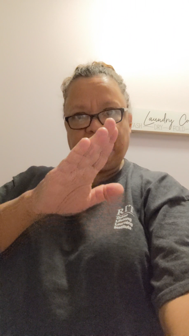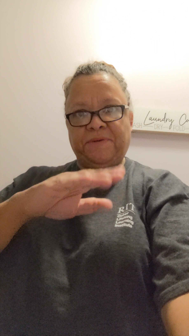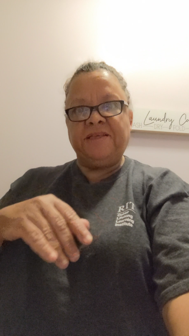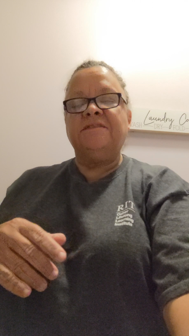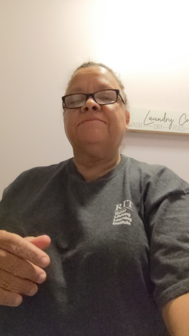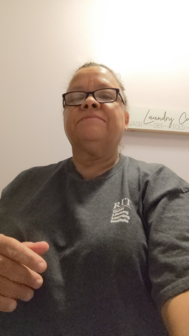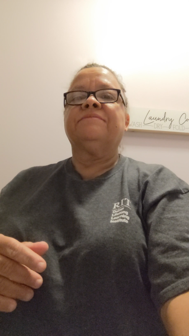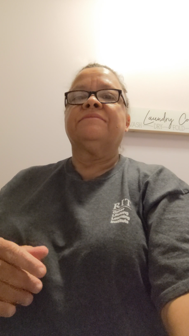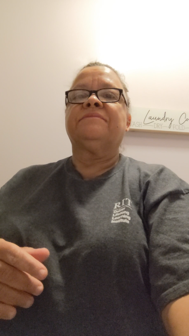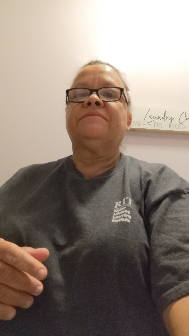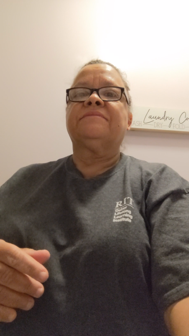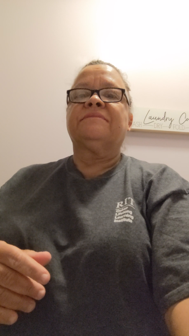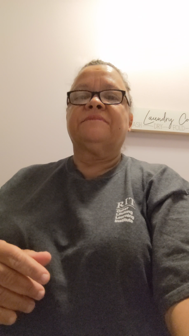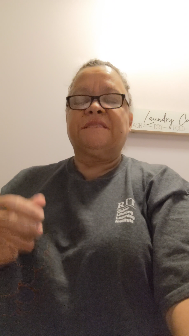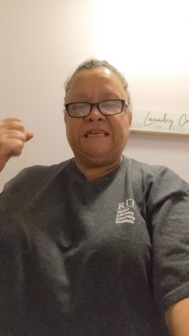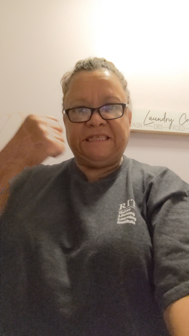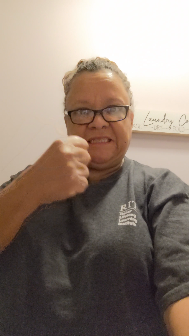hit